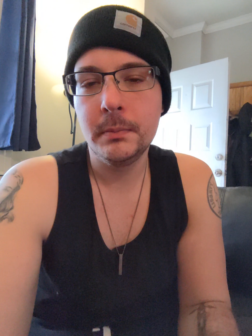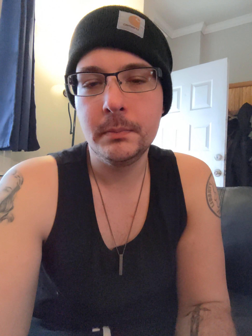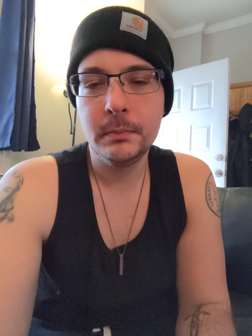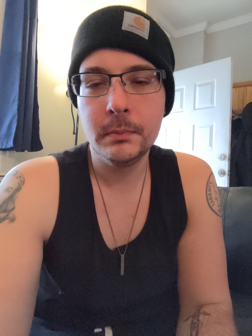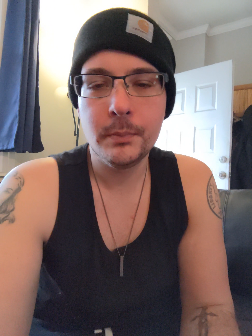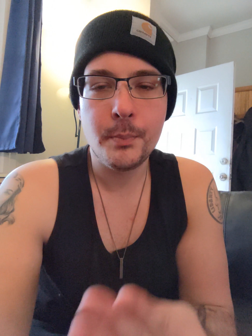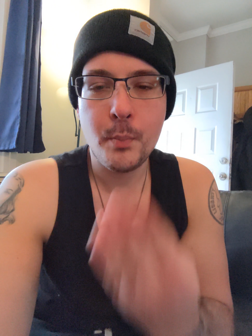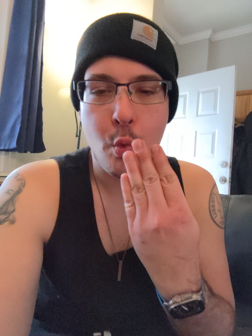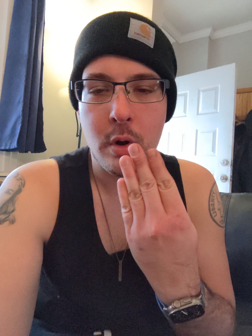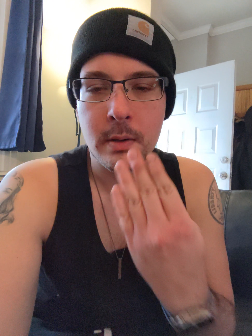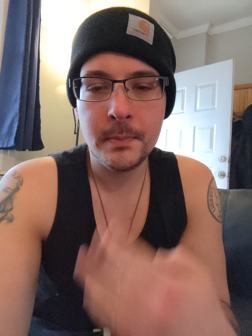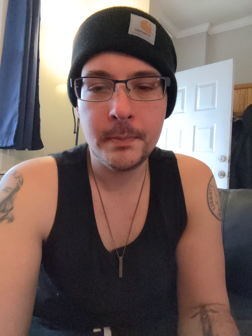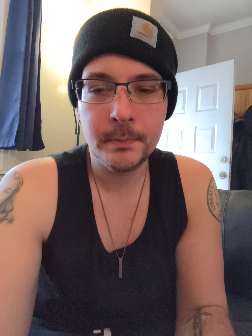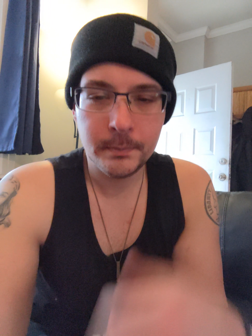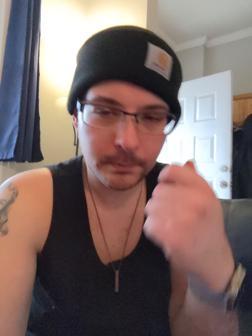morning